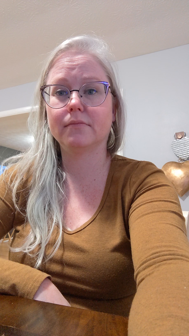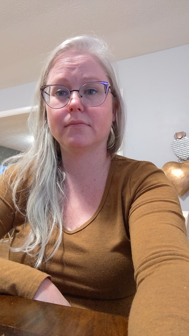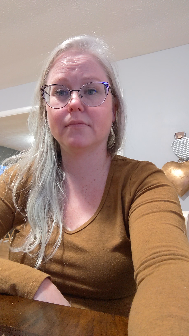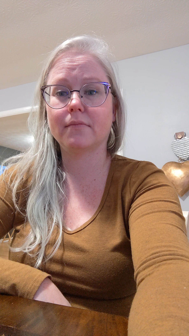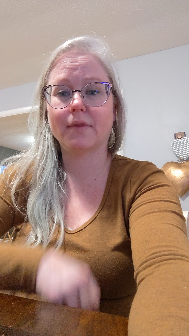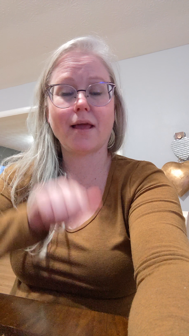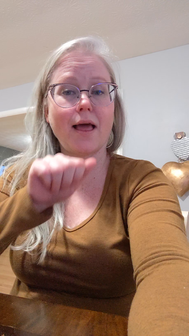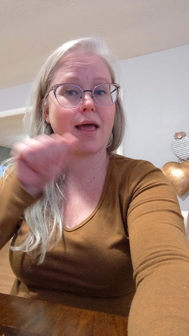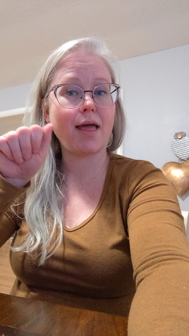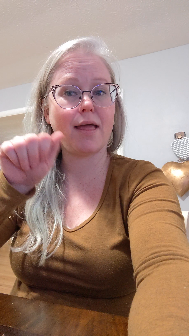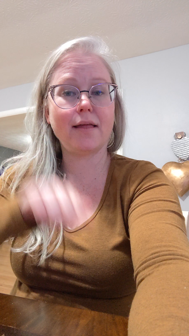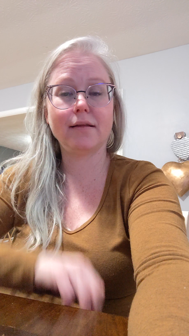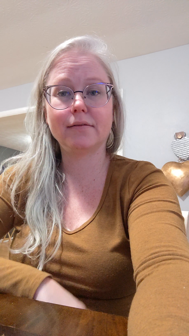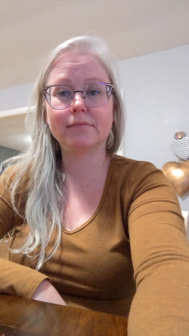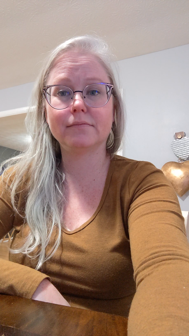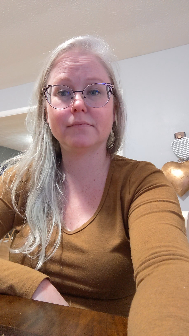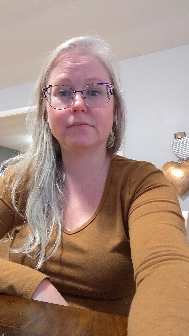a